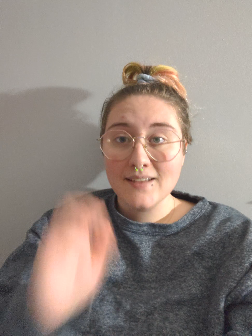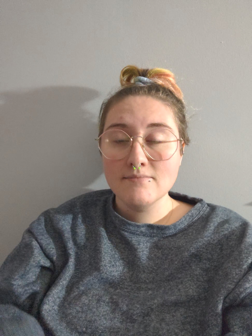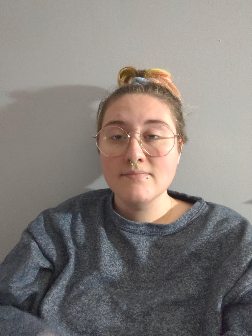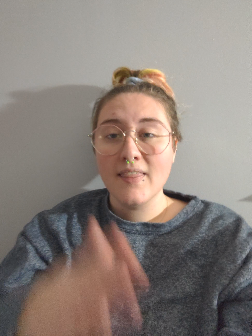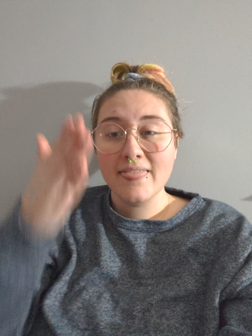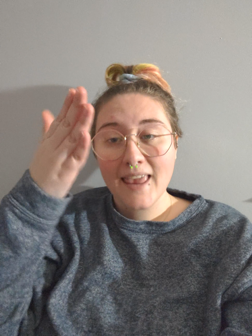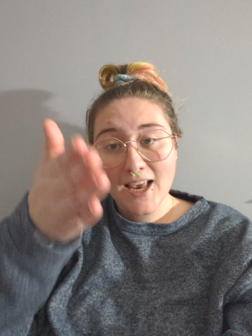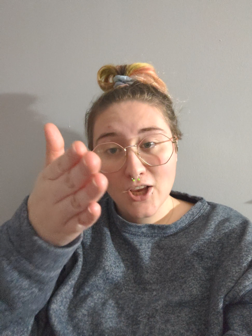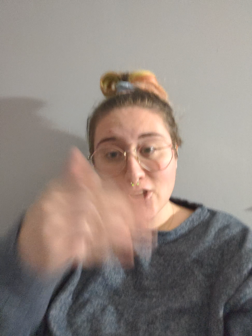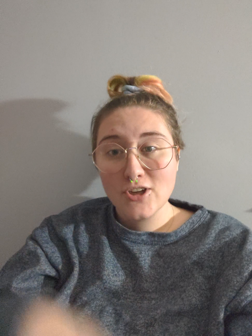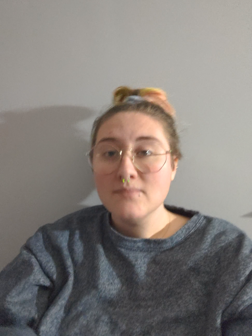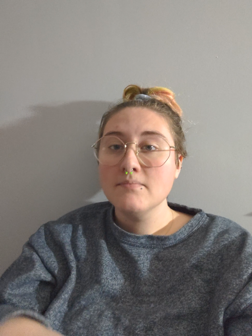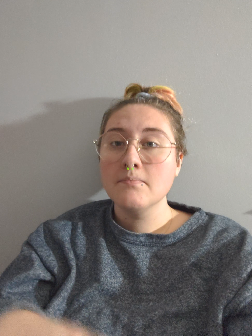there